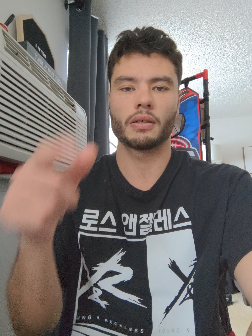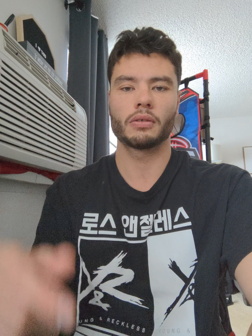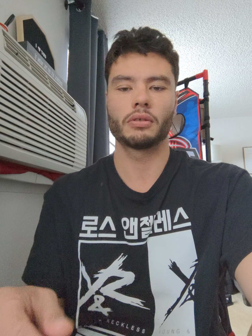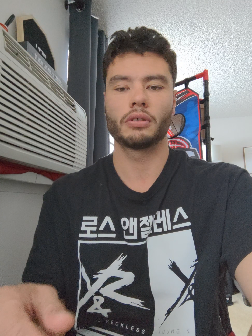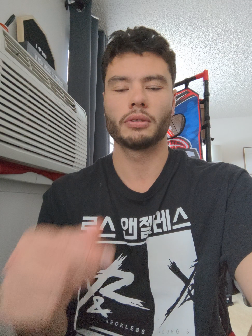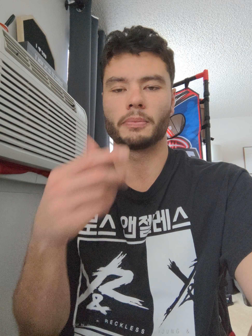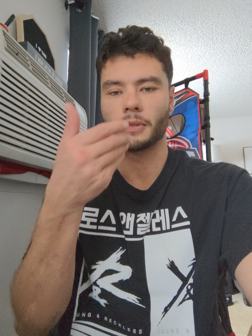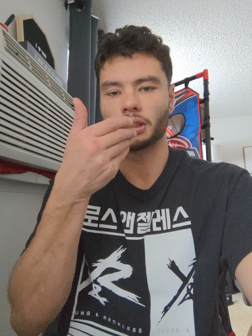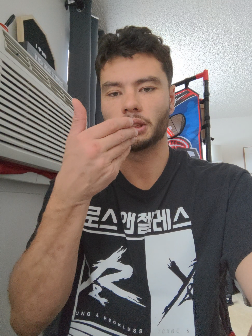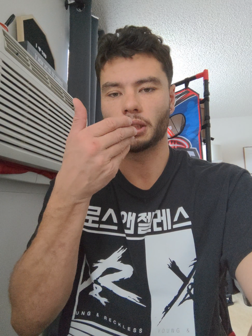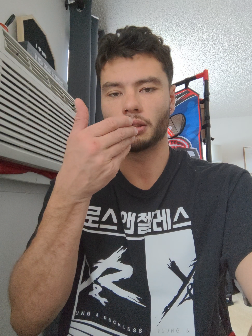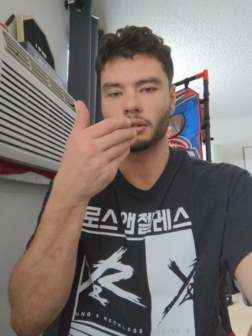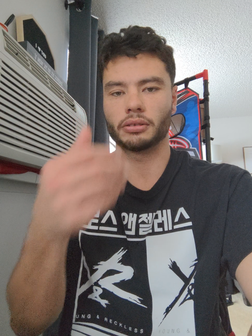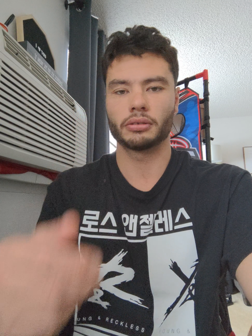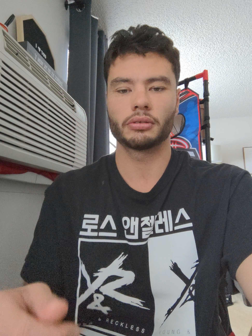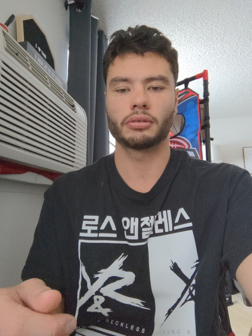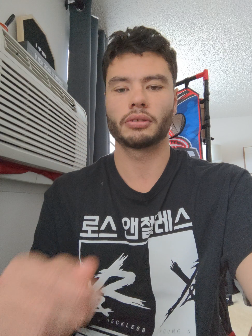pizza